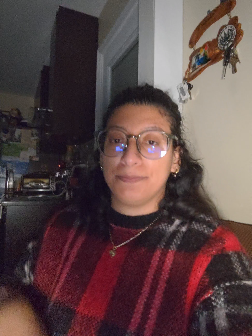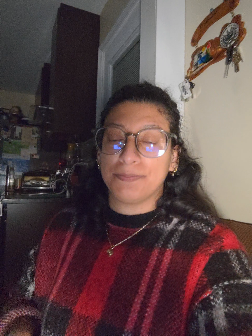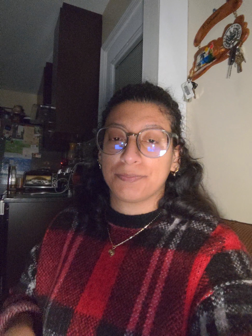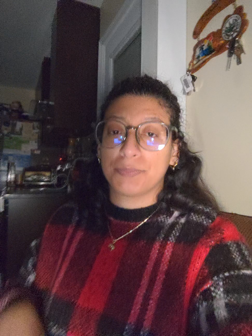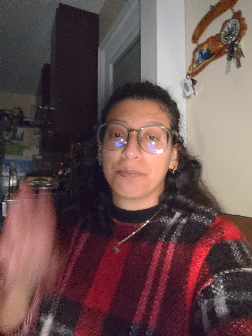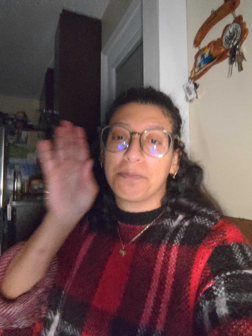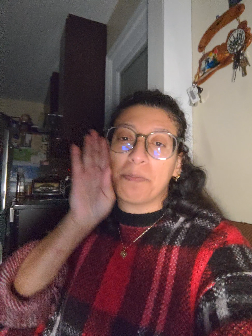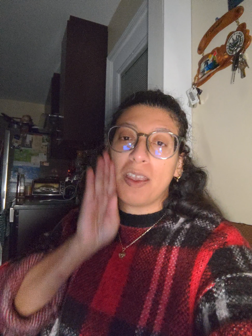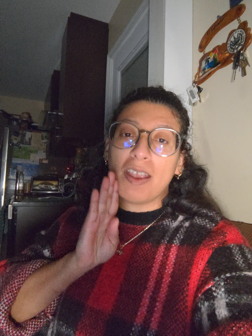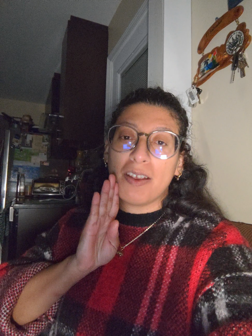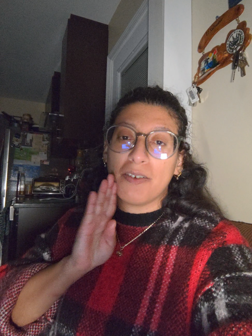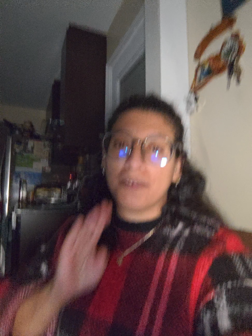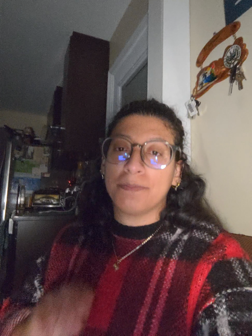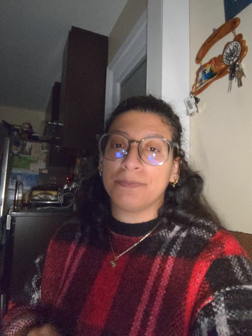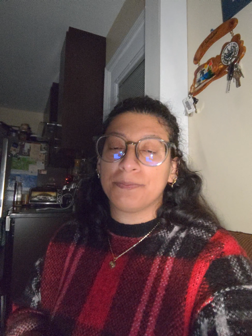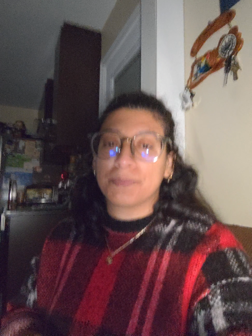brown